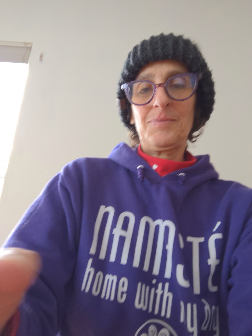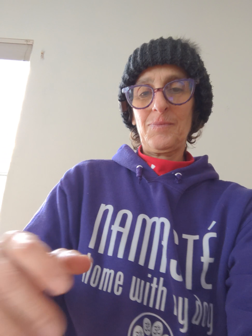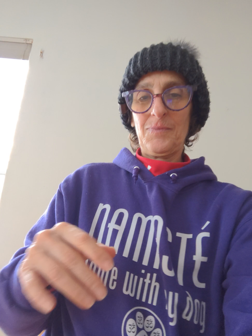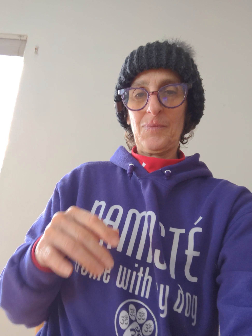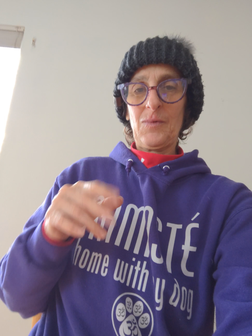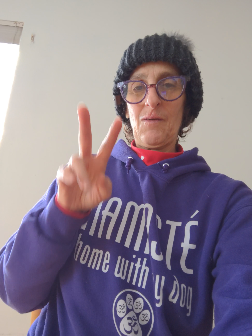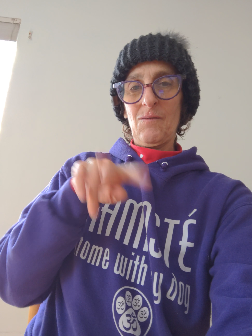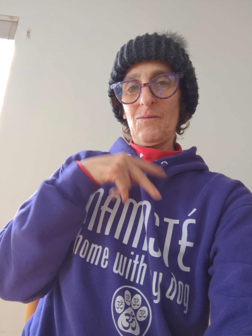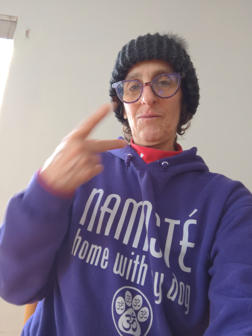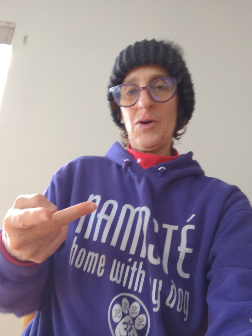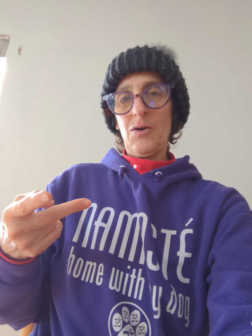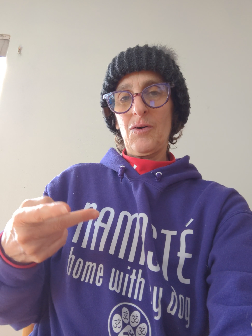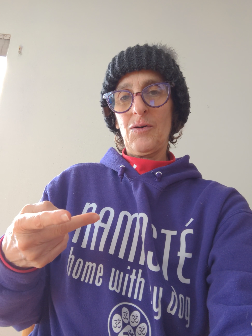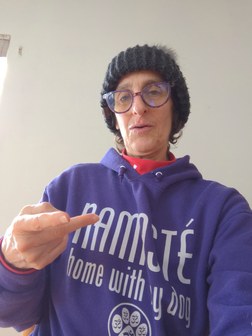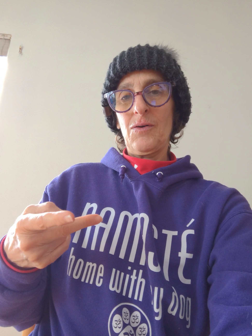fall